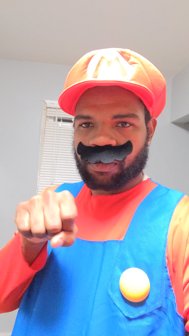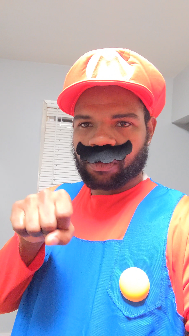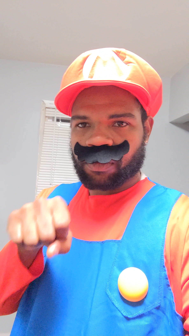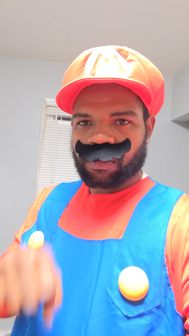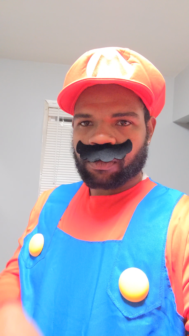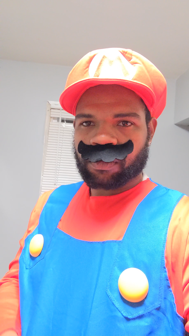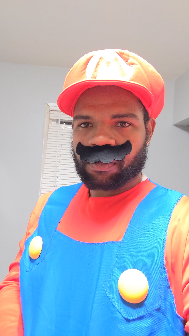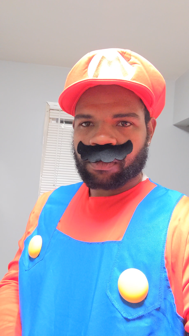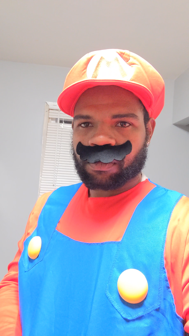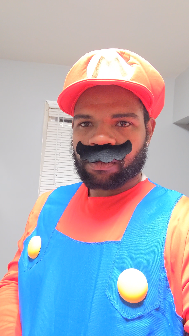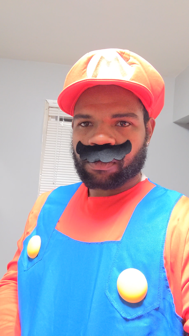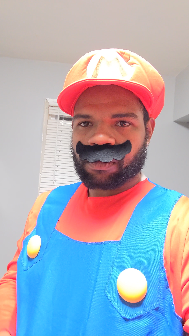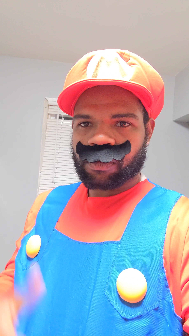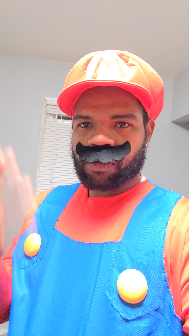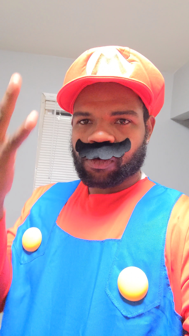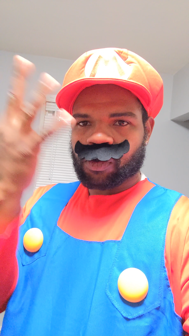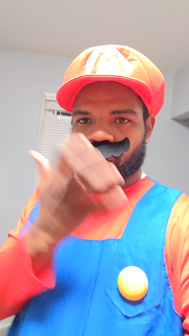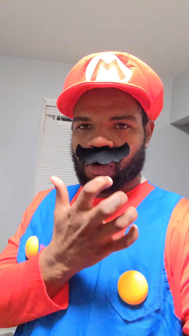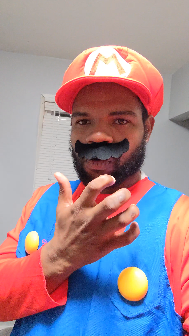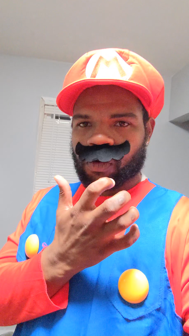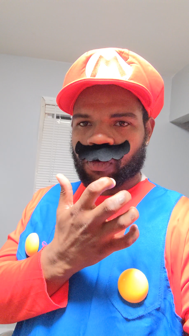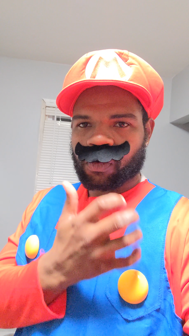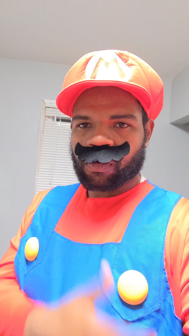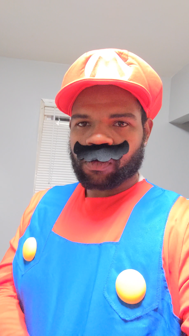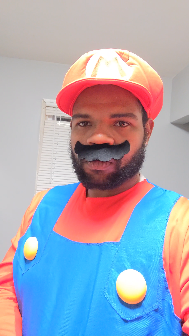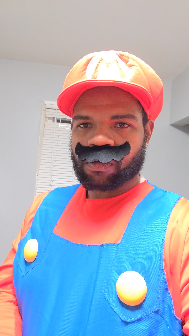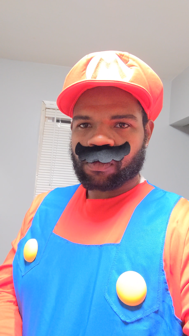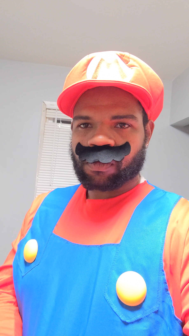dark